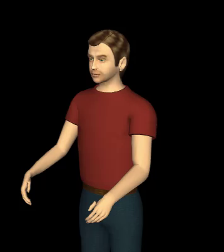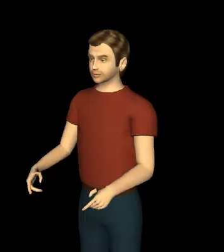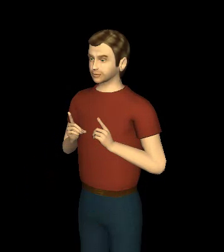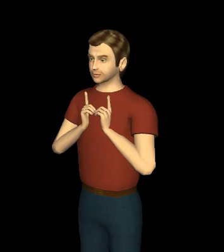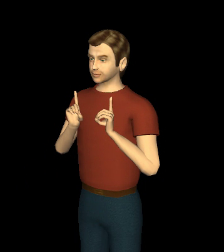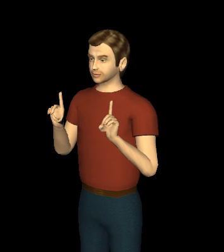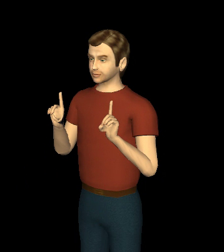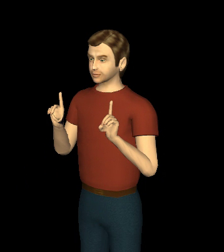ديمقراطية